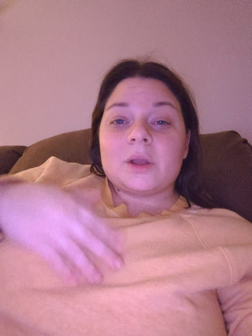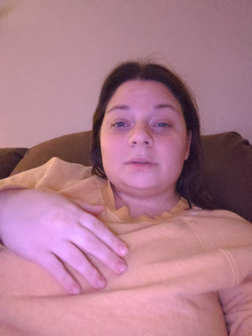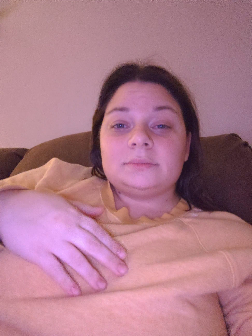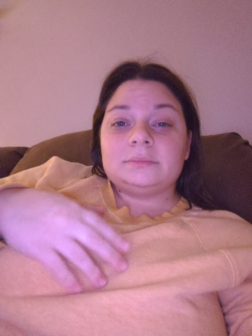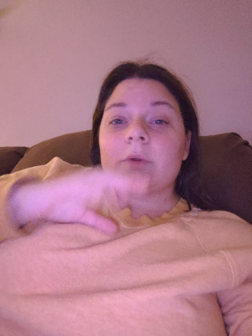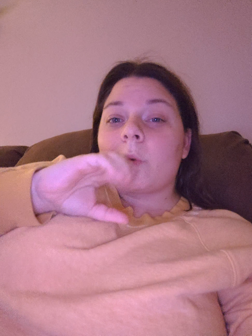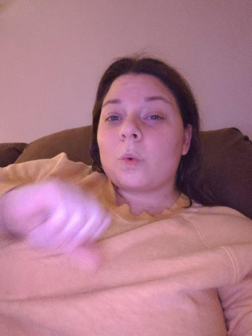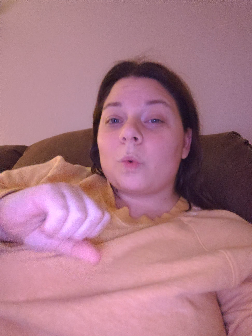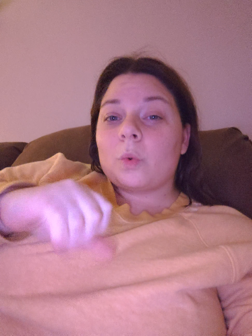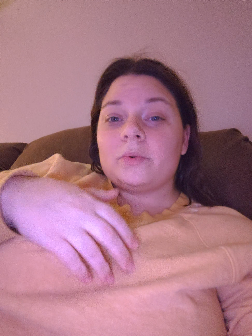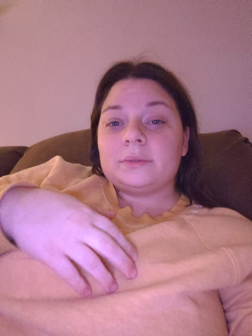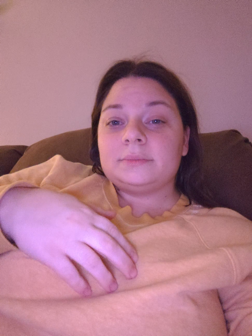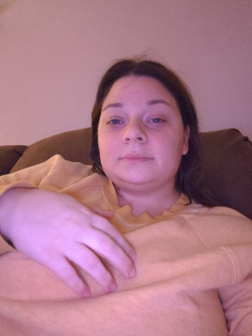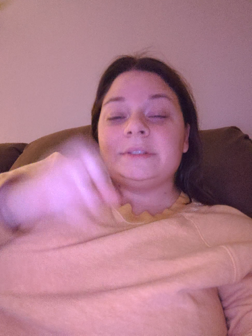old